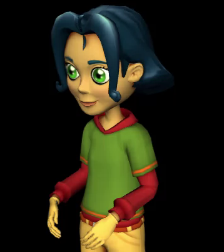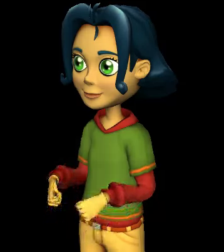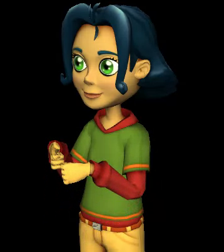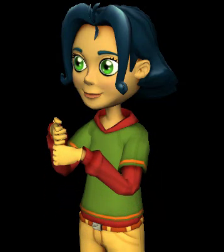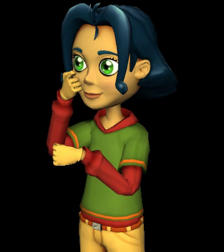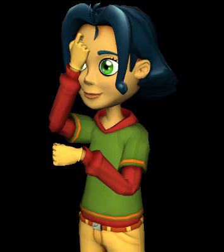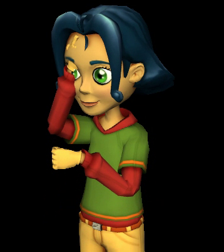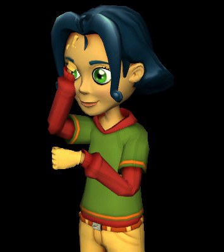مظلة